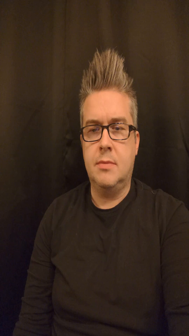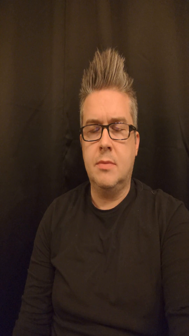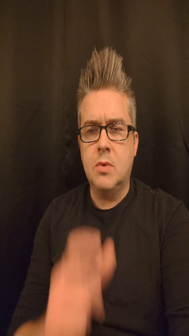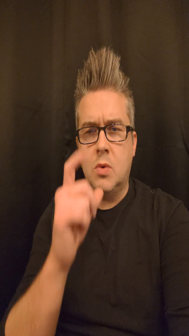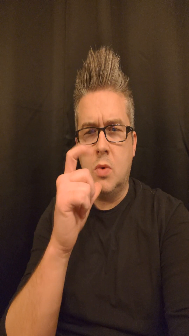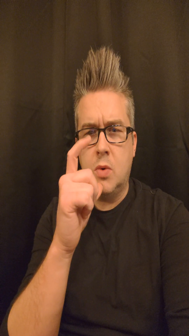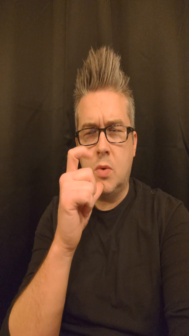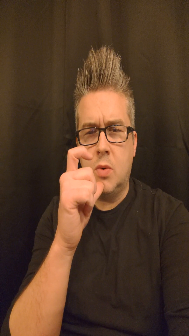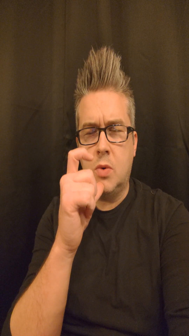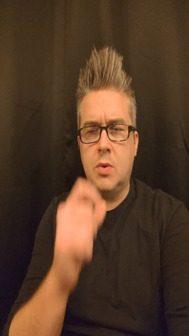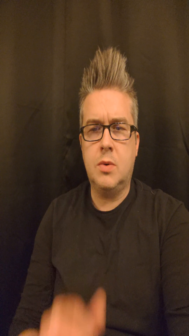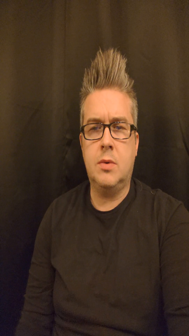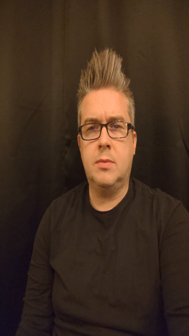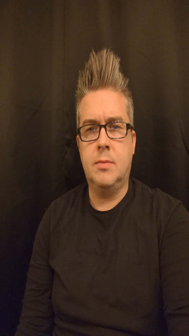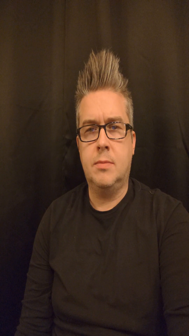who